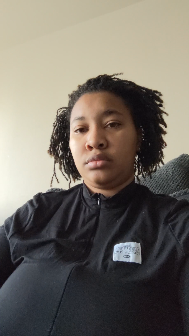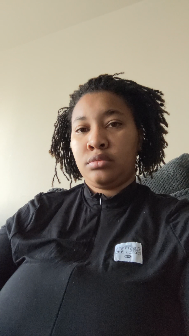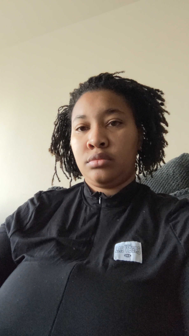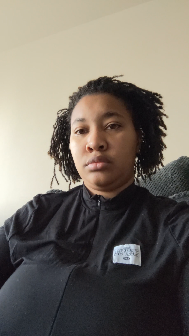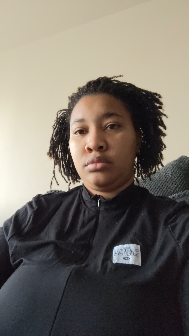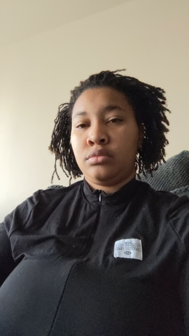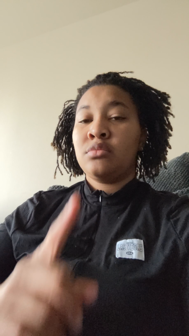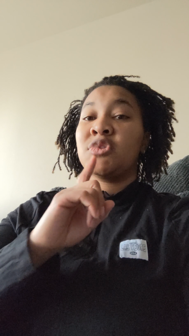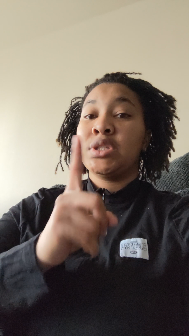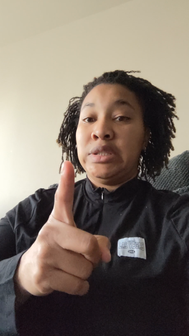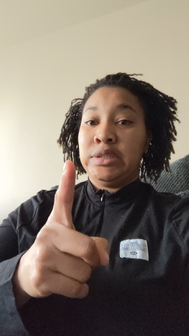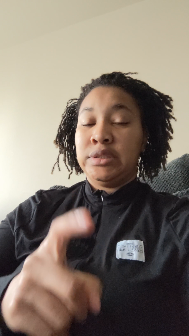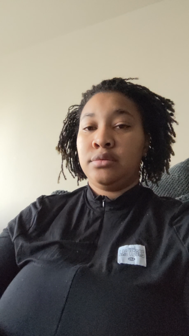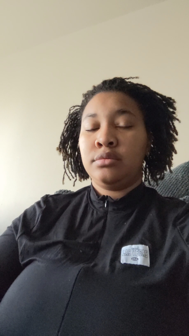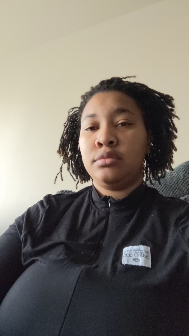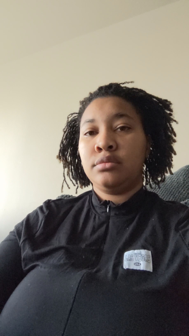is